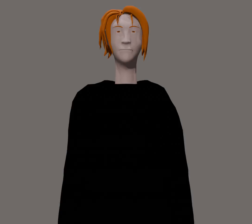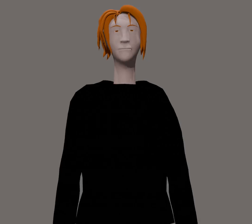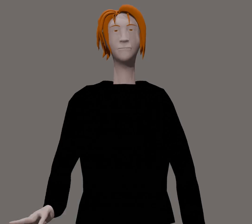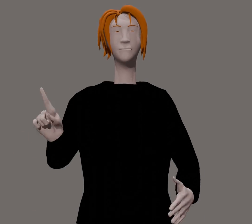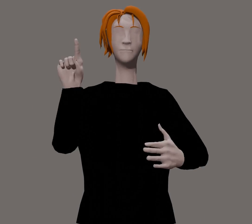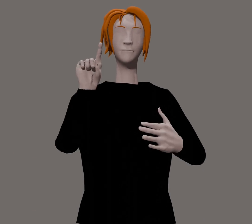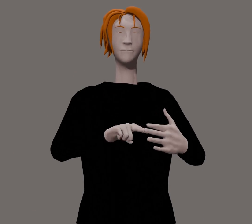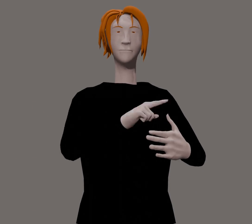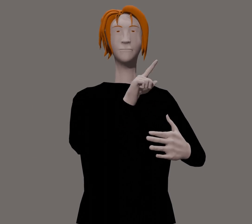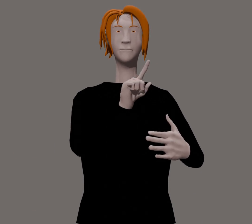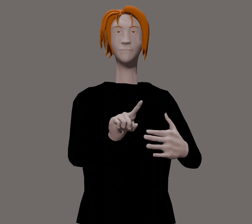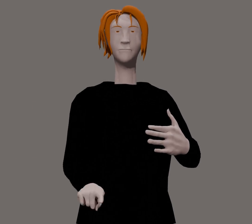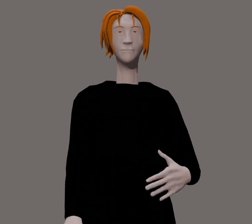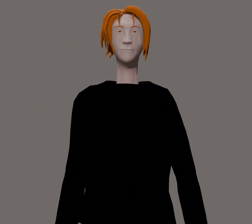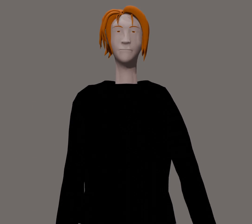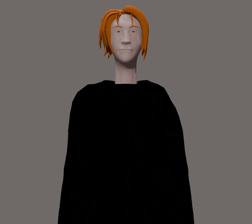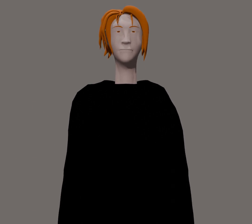Condemn Sentence